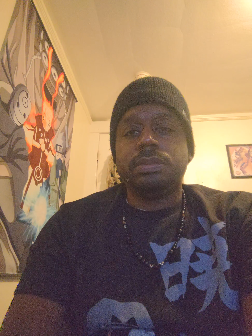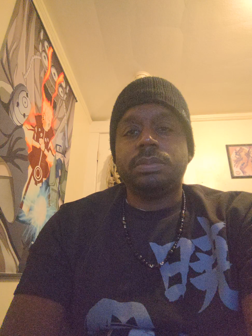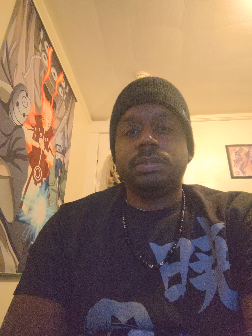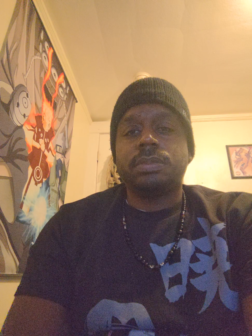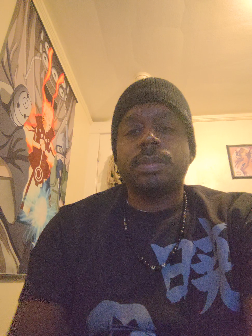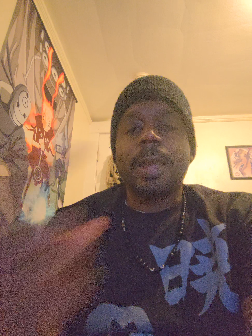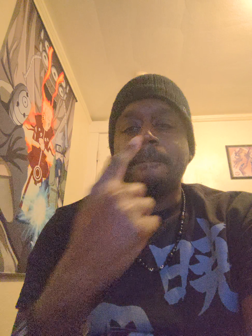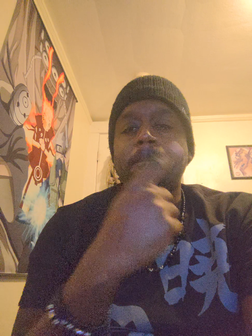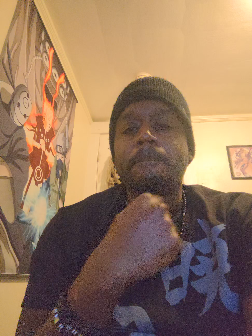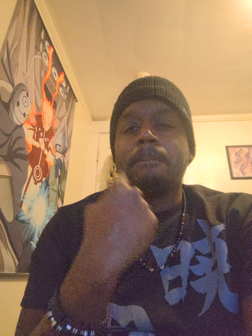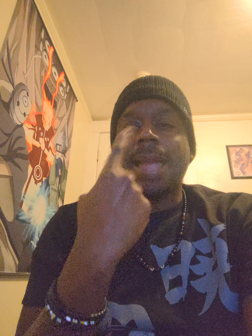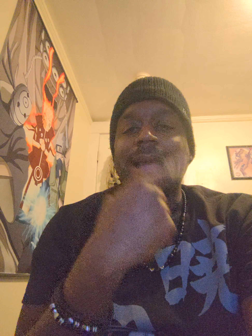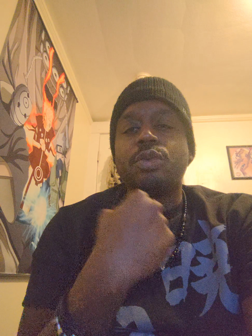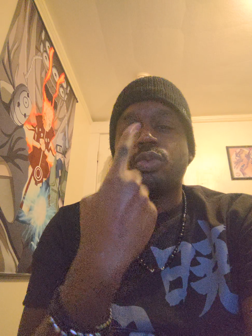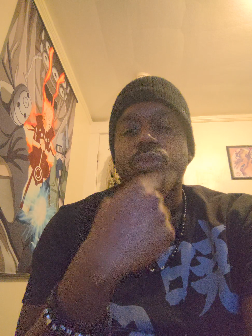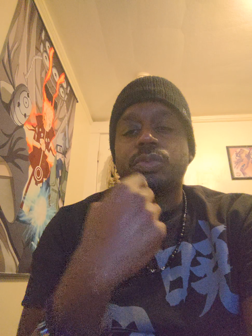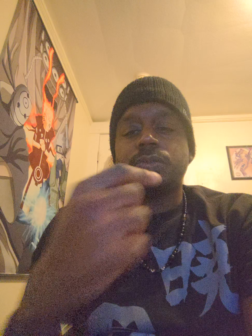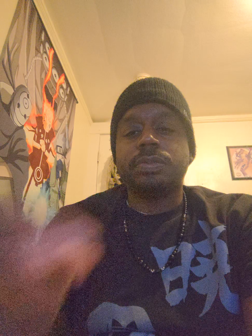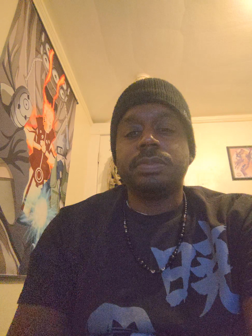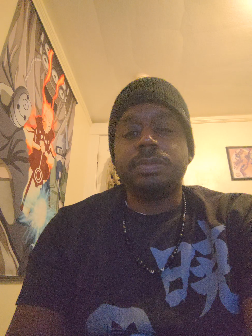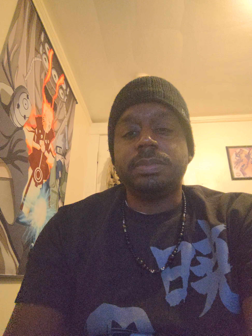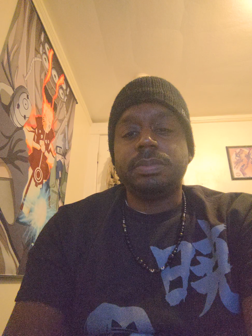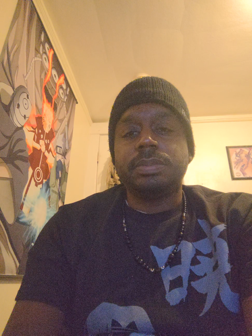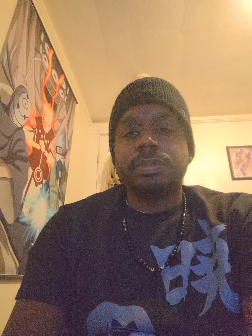mouth